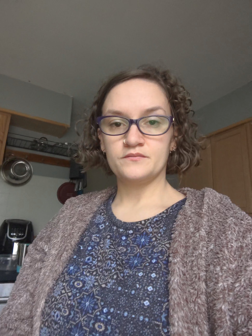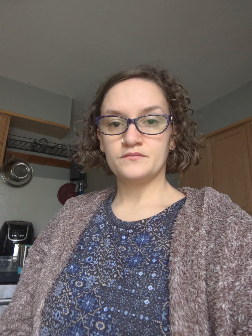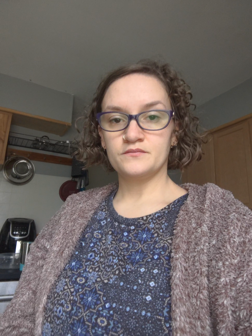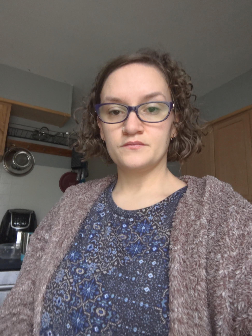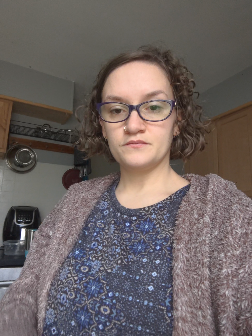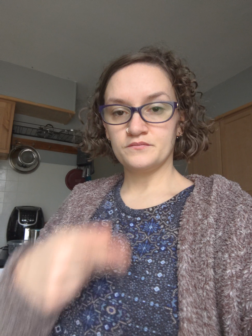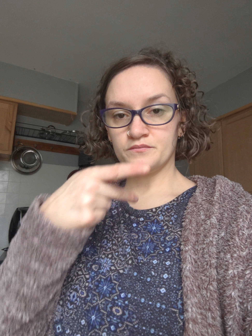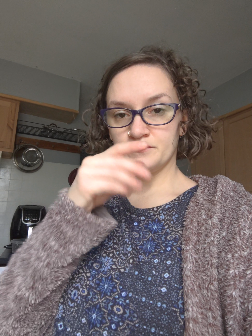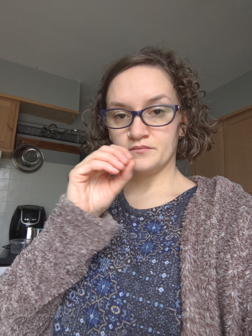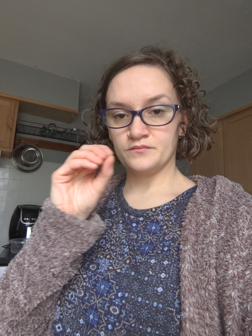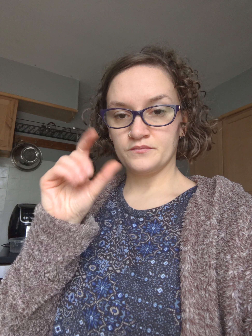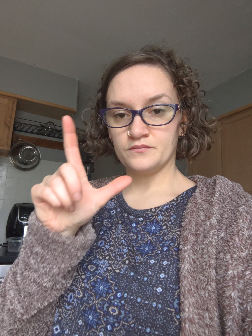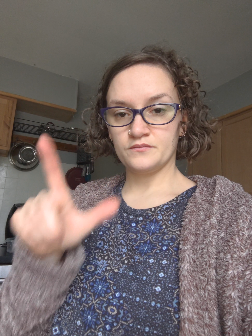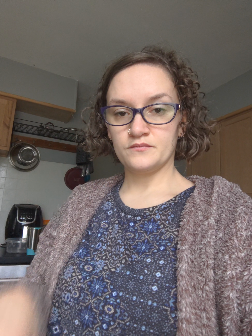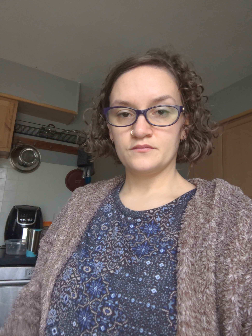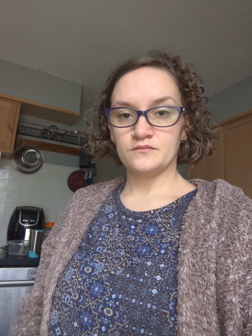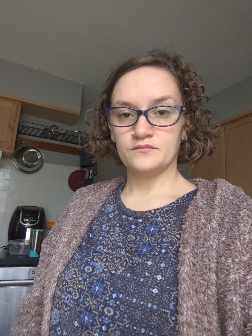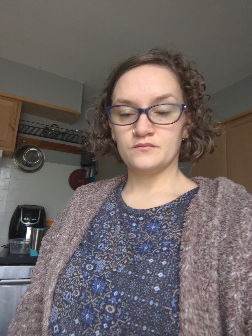pool